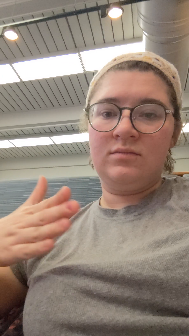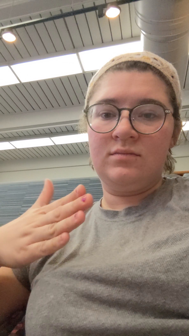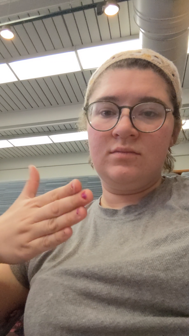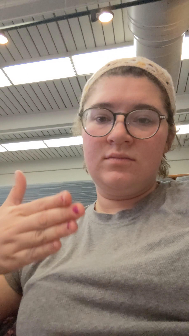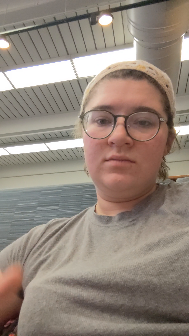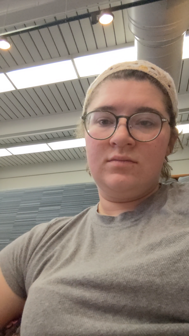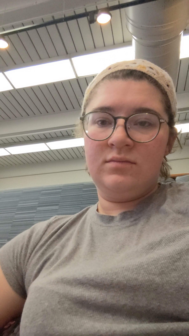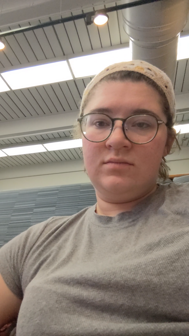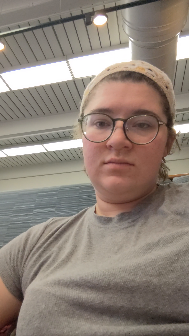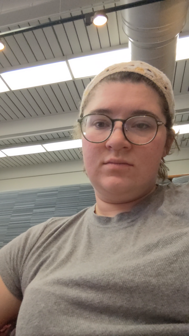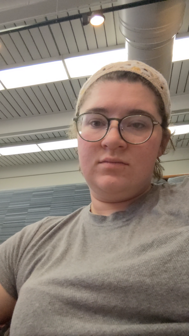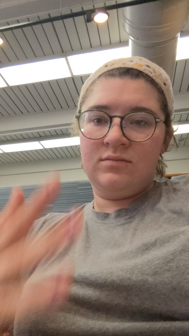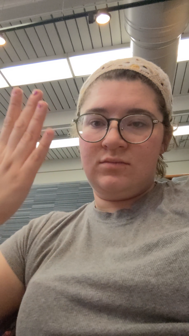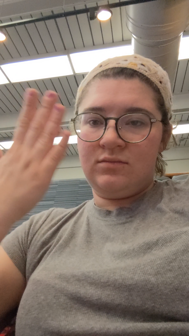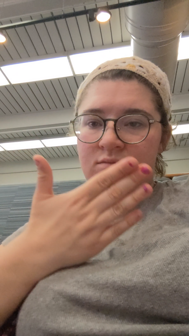dark